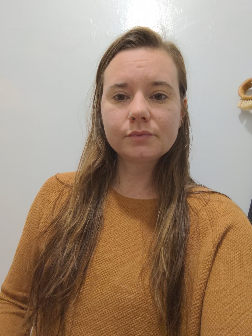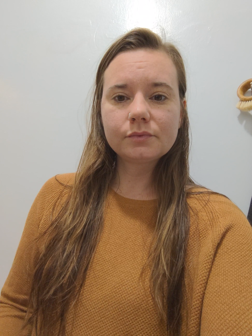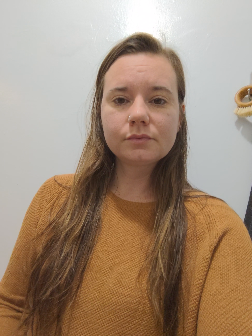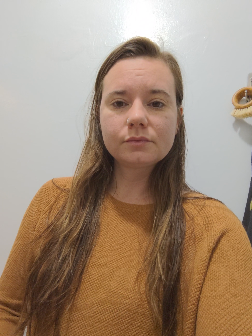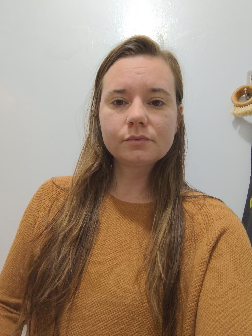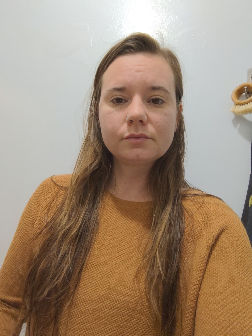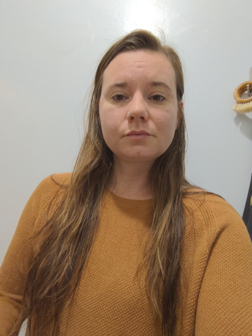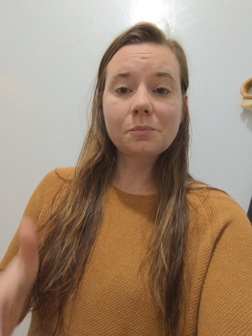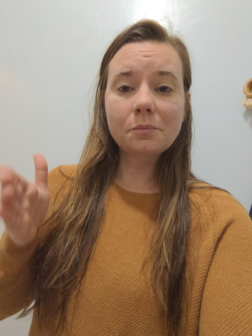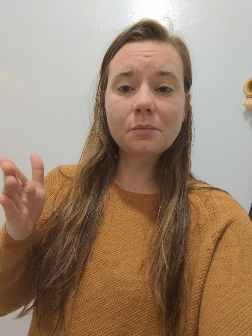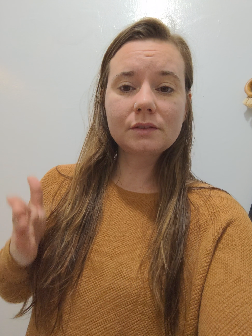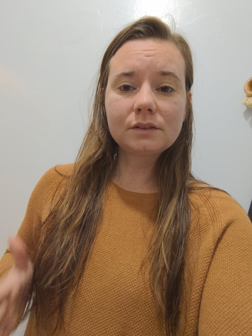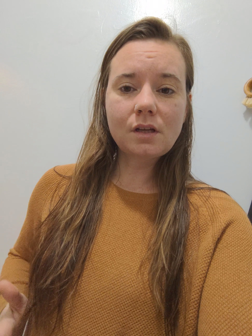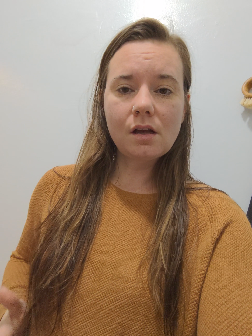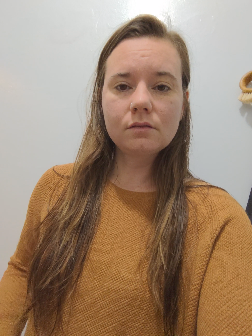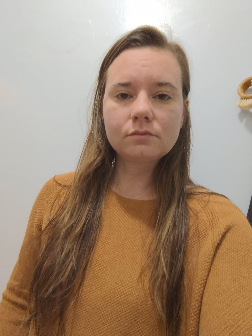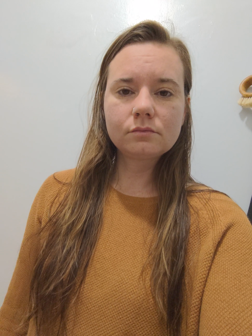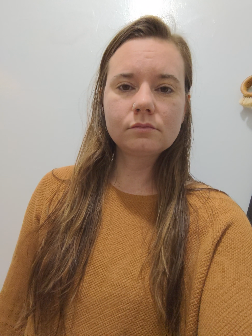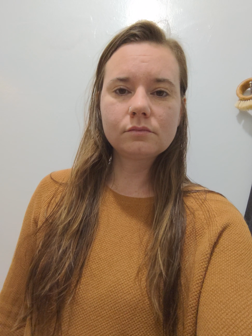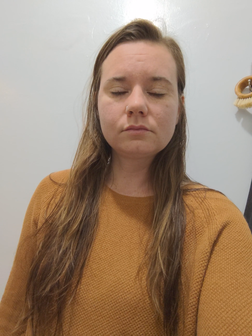beside